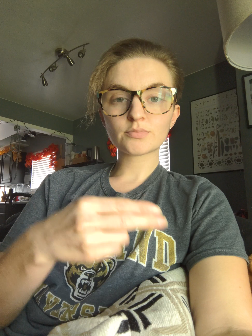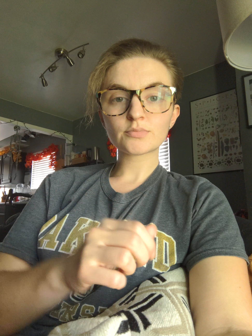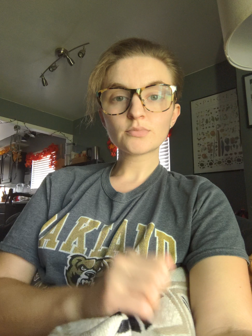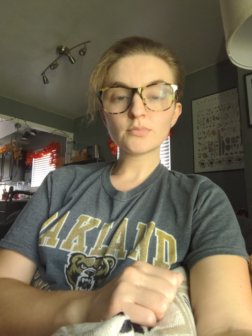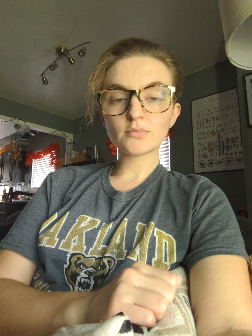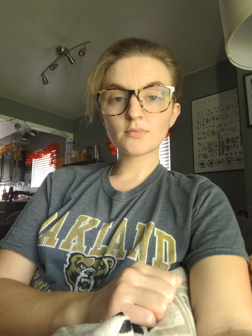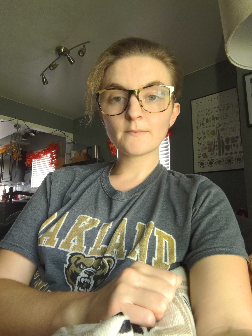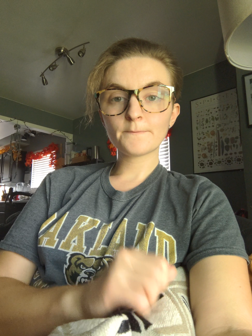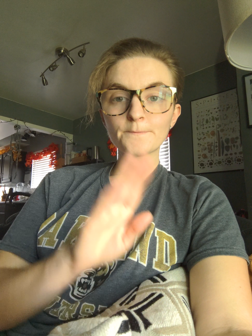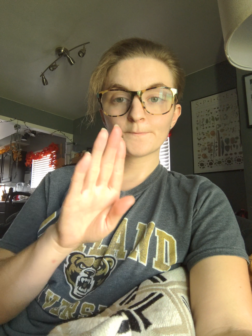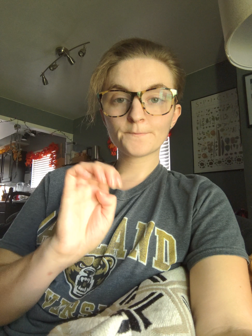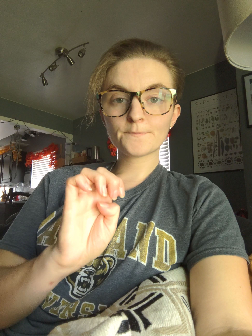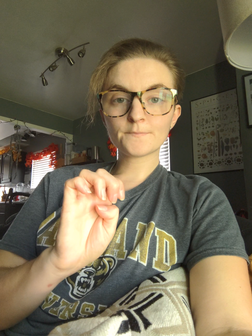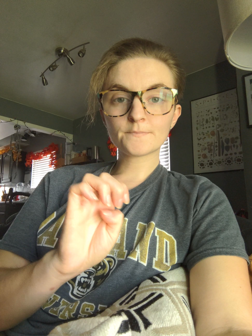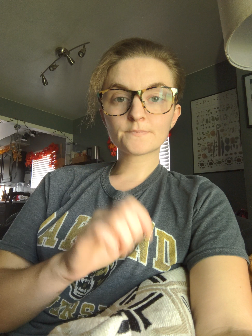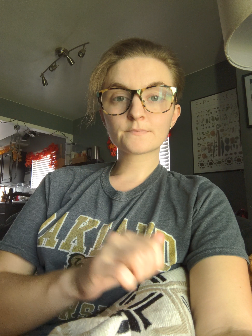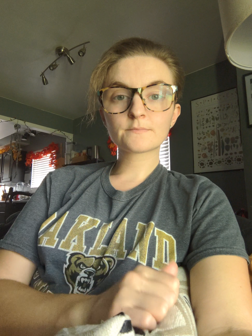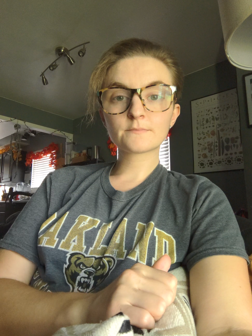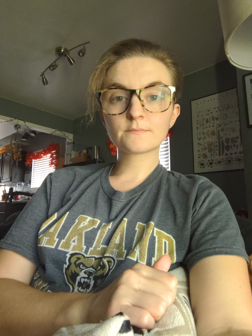be